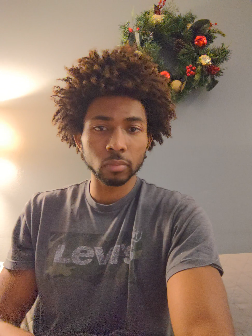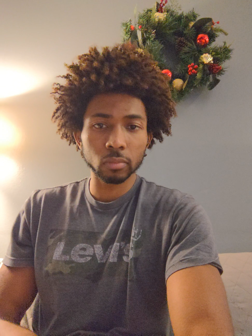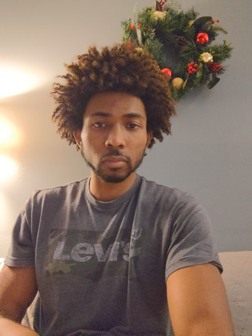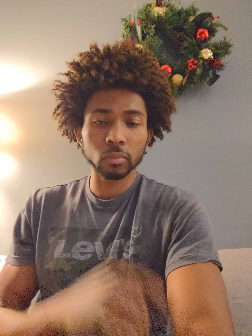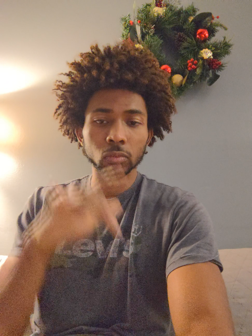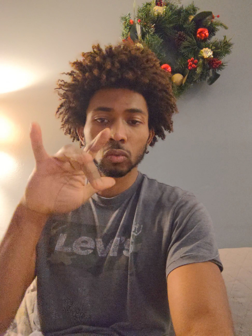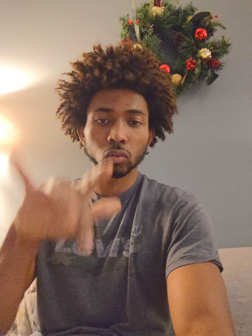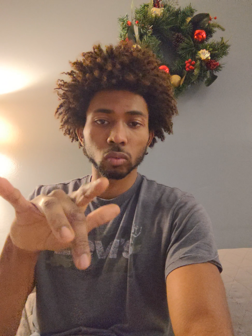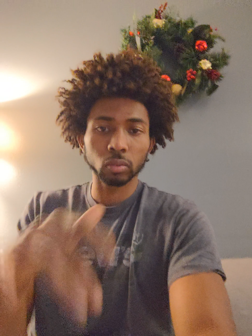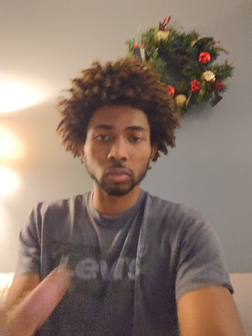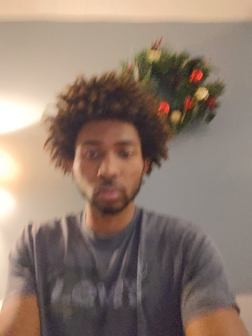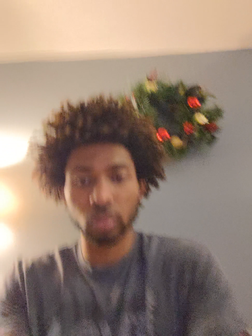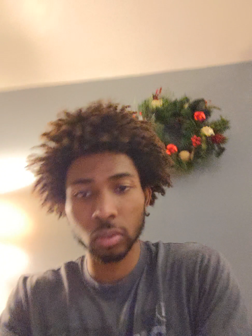touch